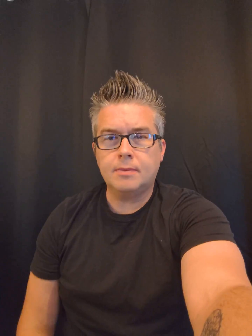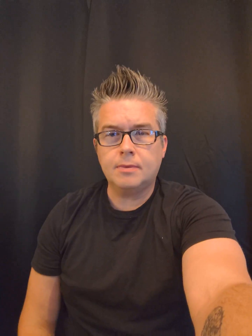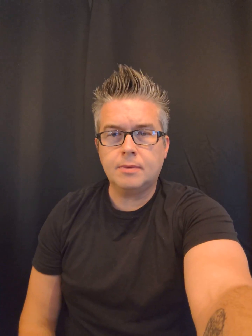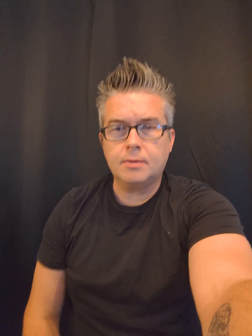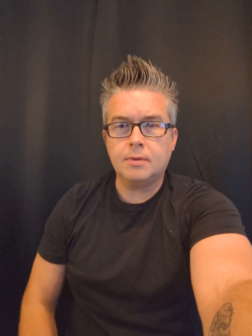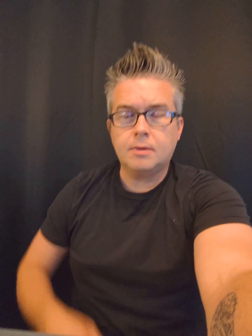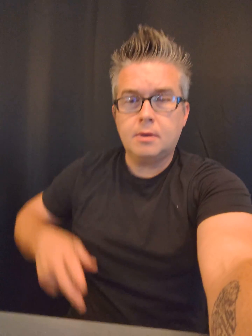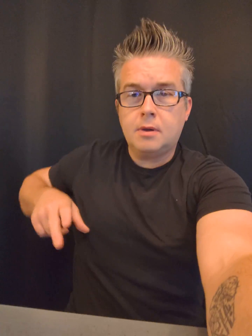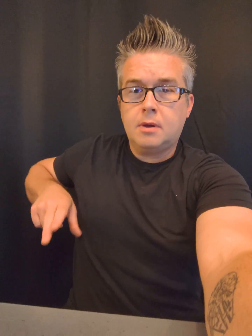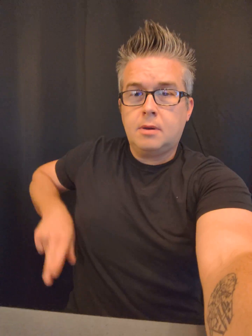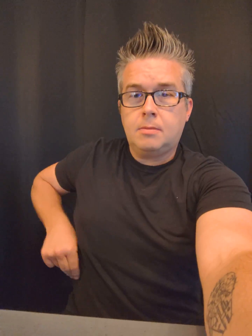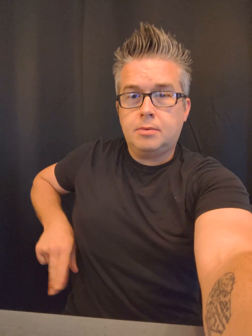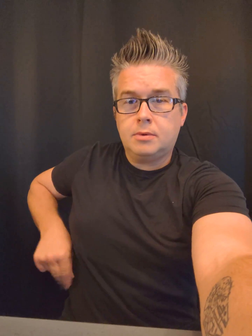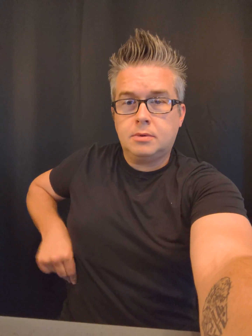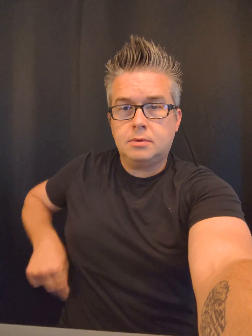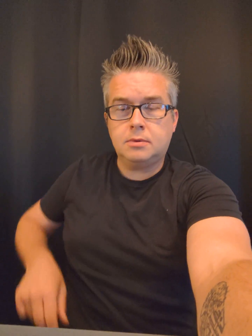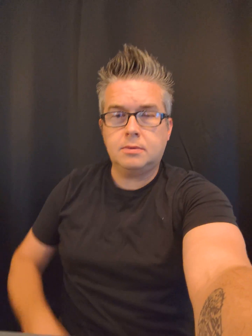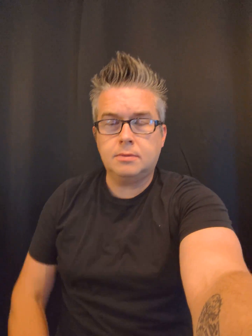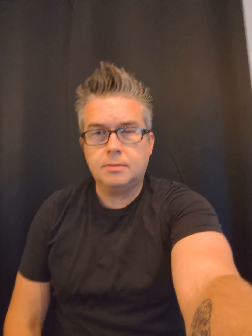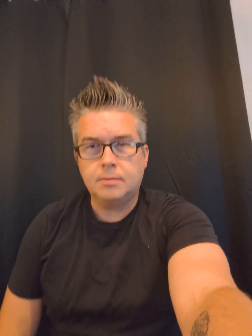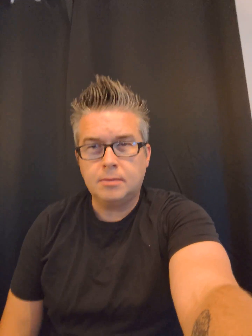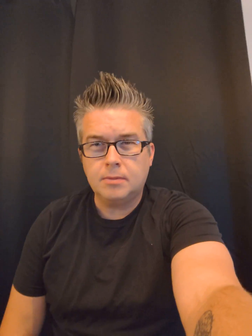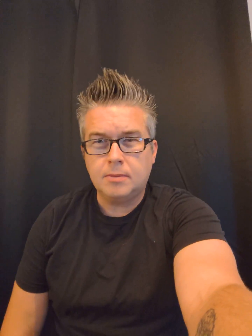diaper